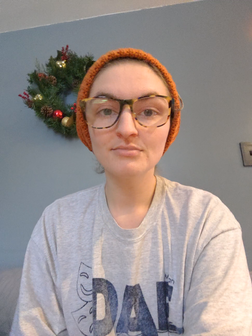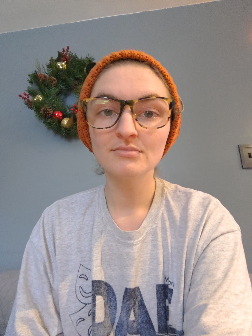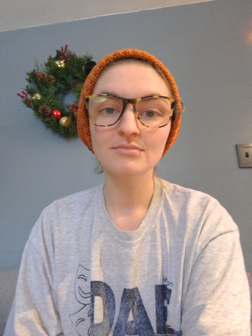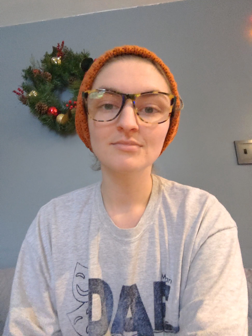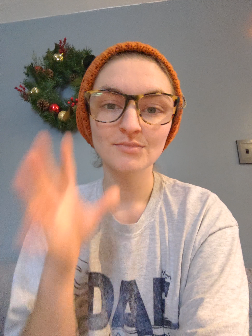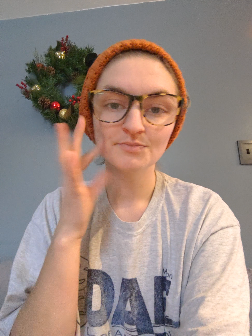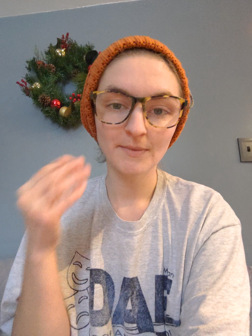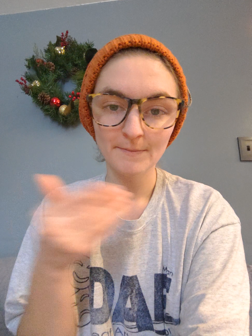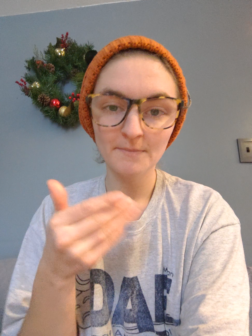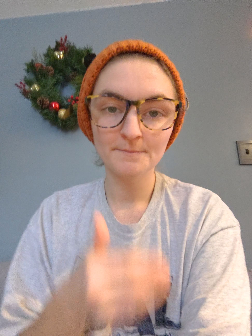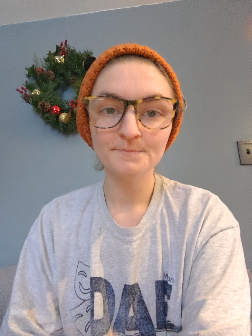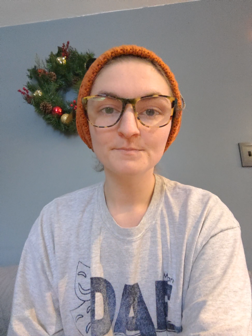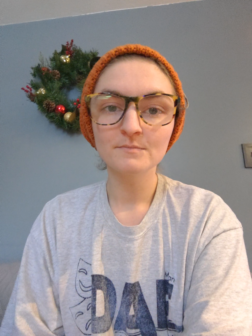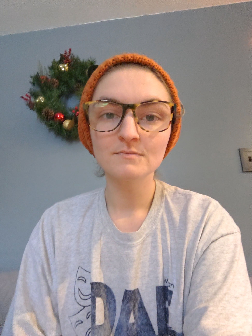kitty